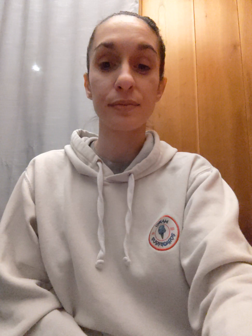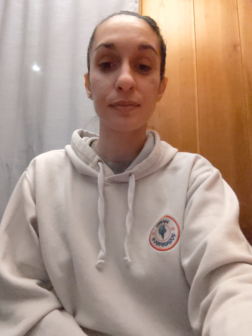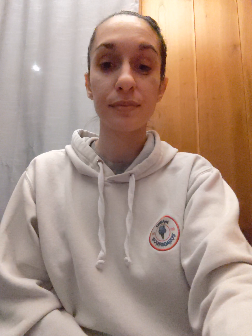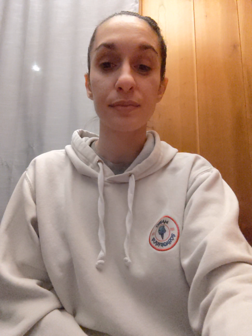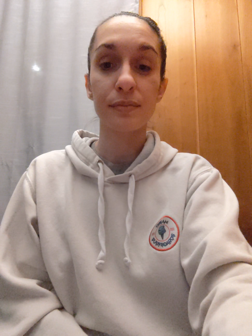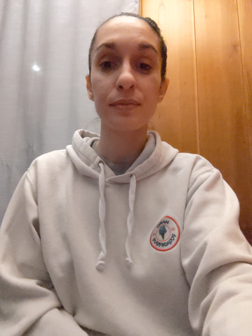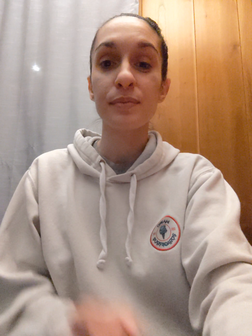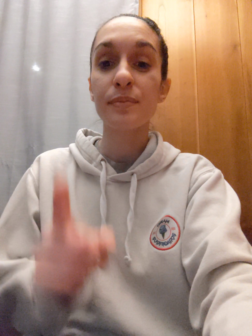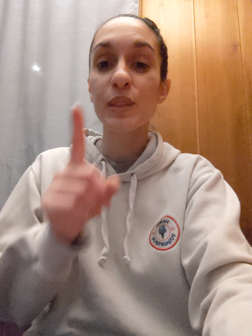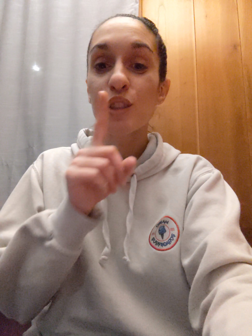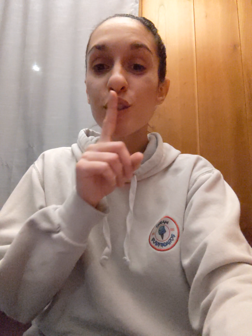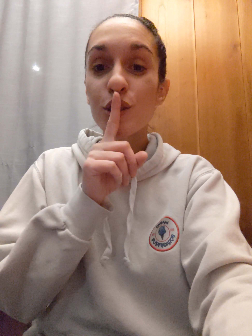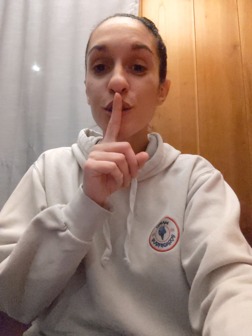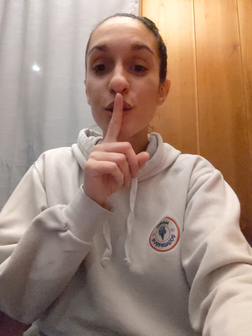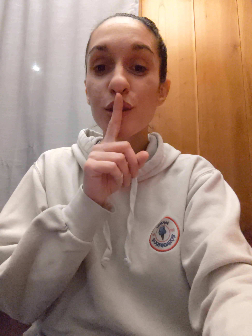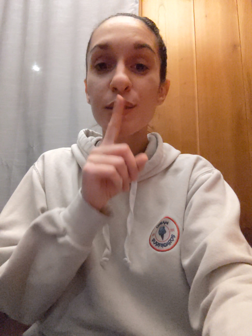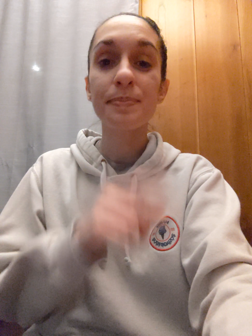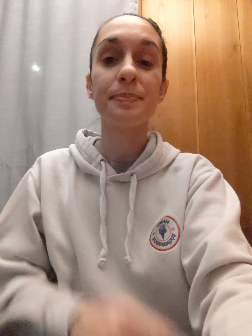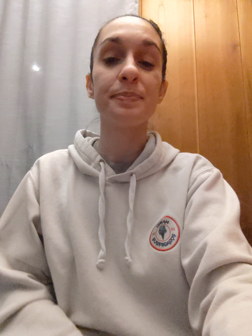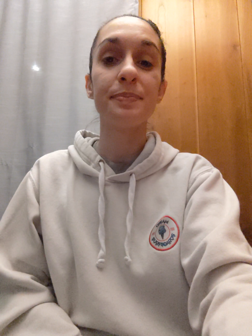shhh